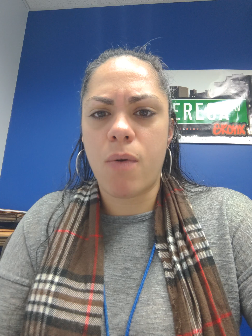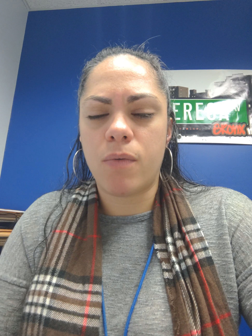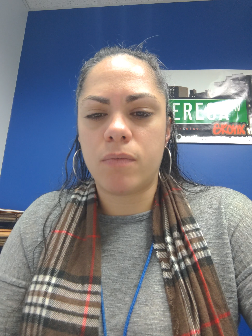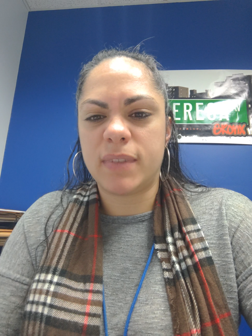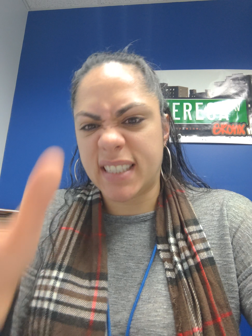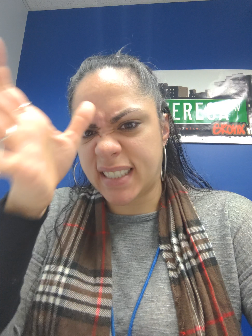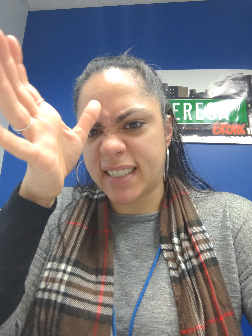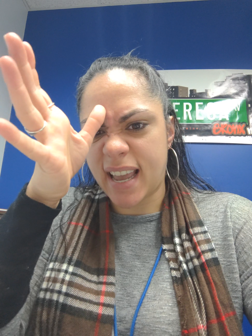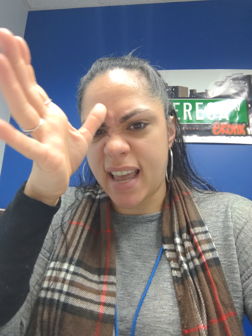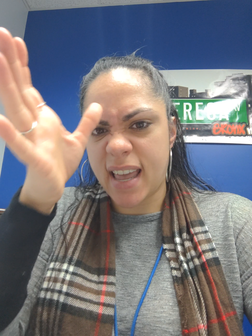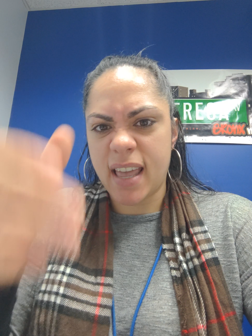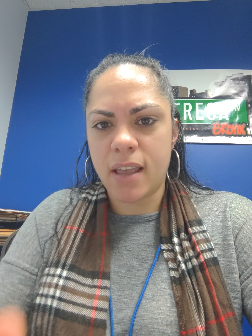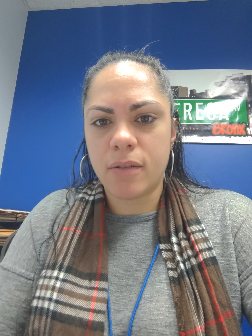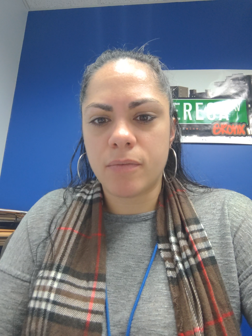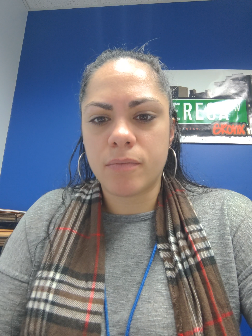dad